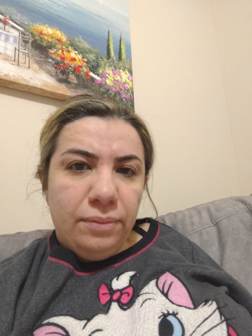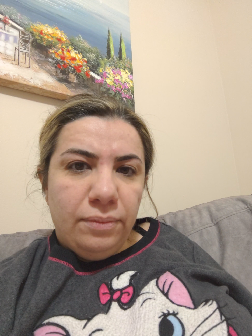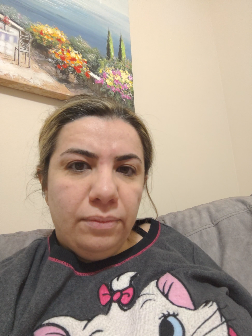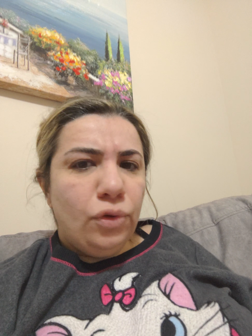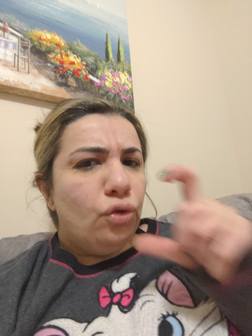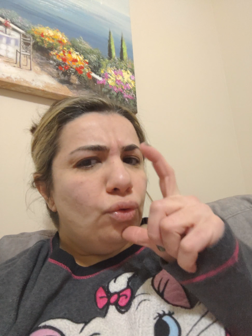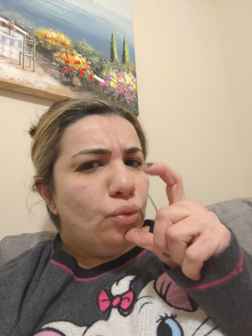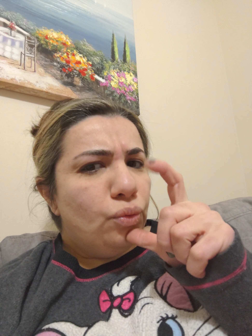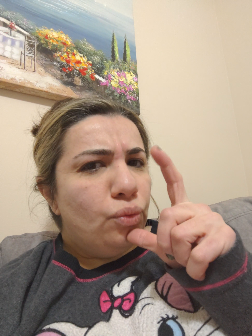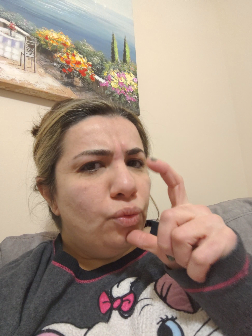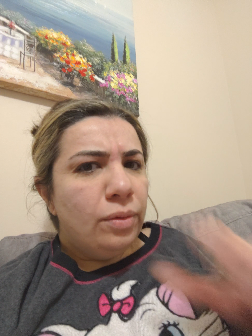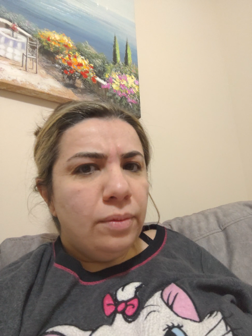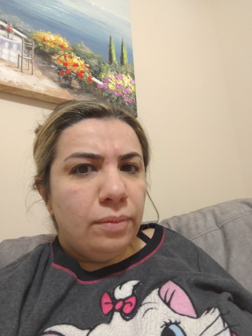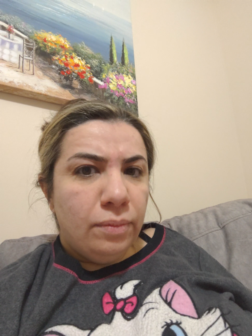who